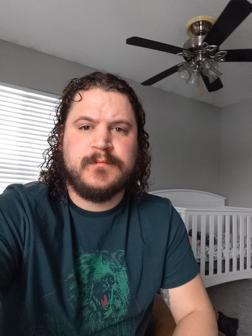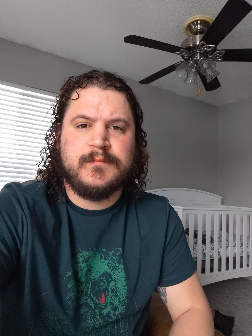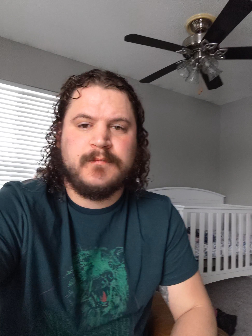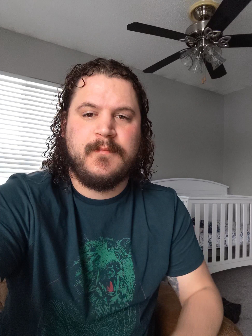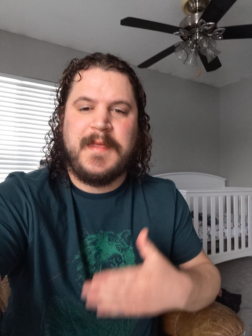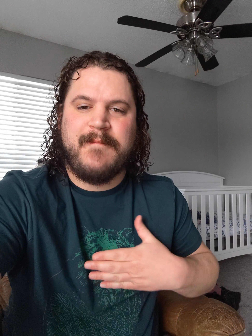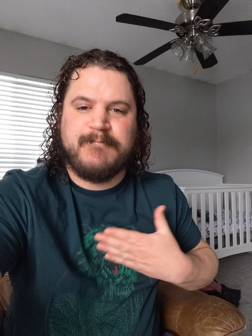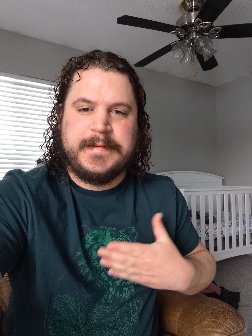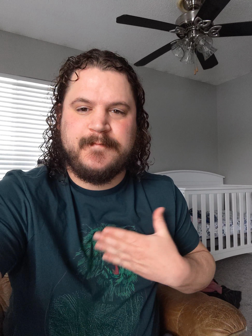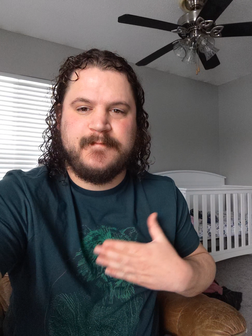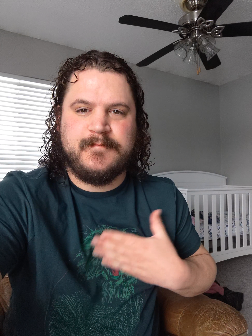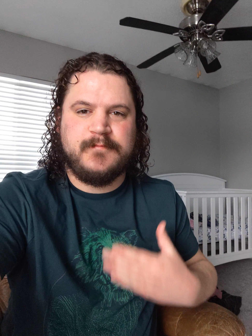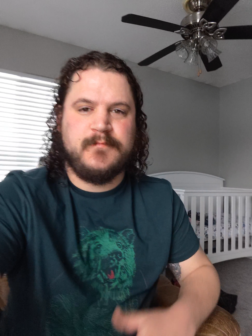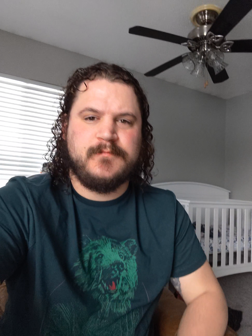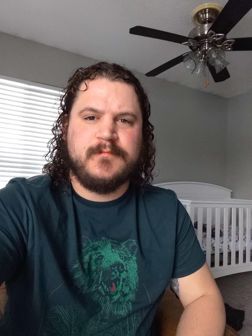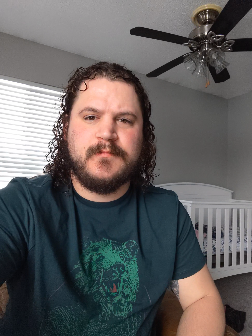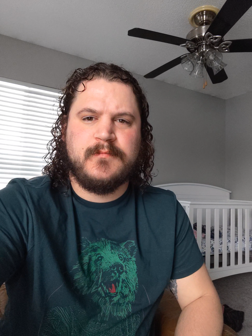happy